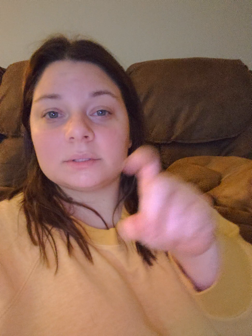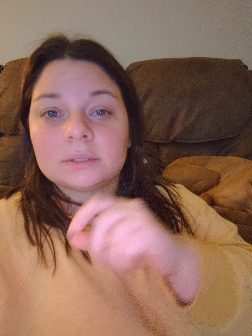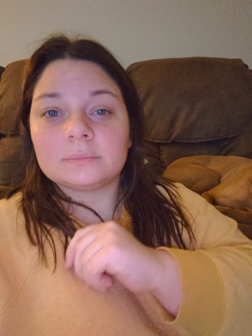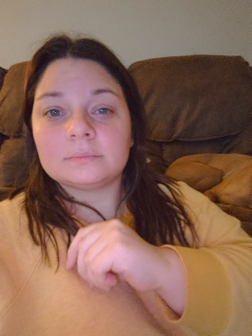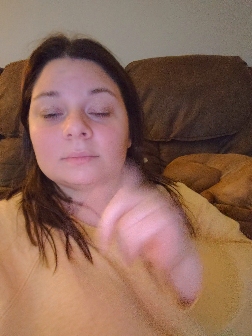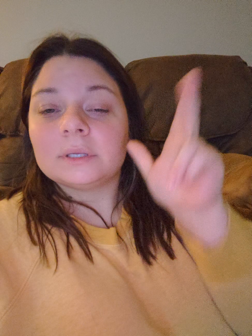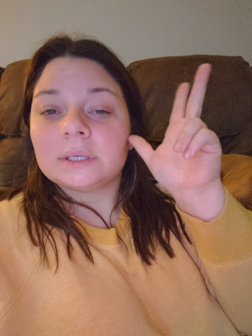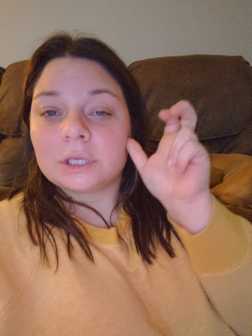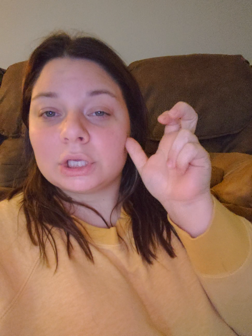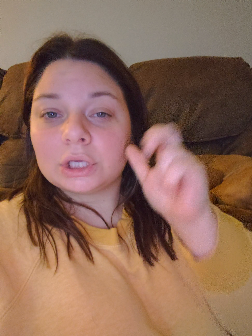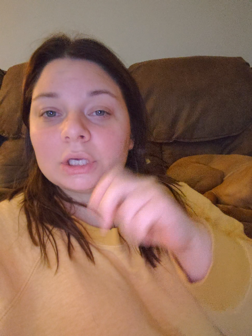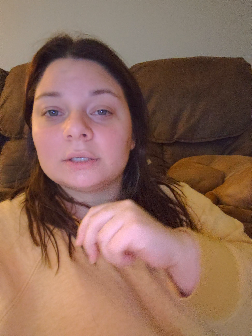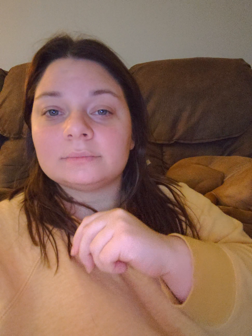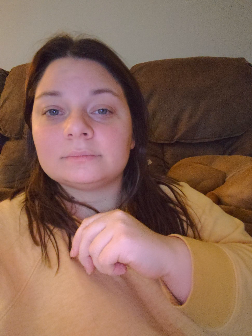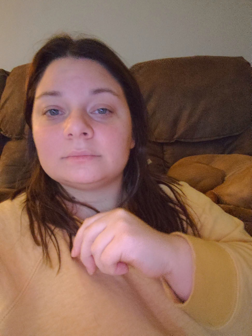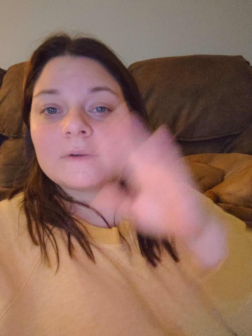hear